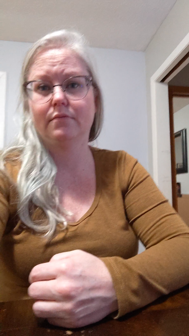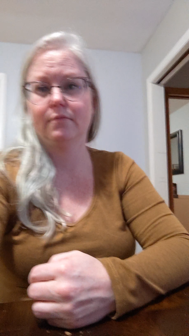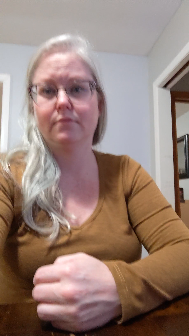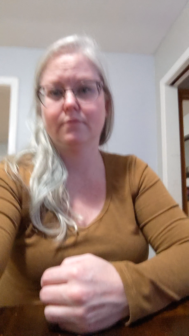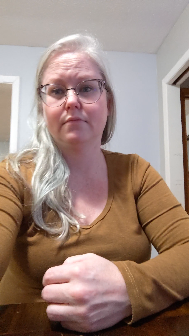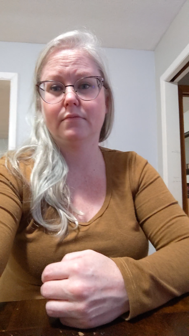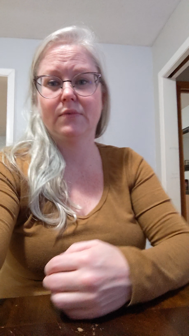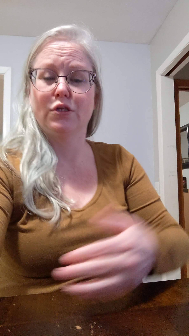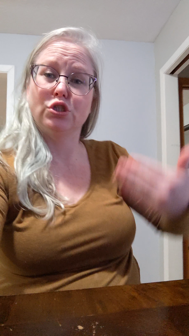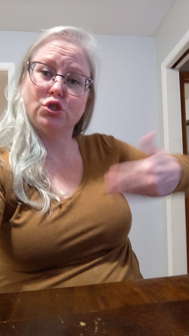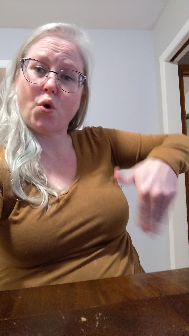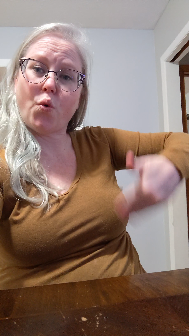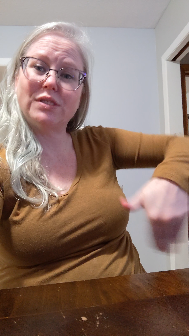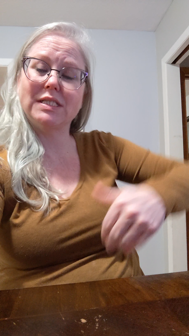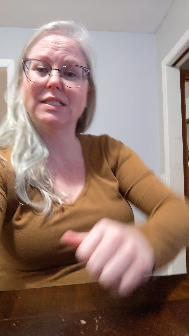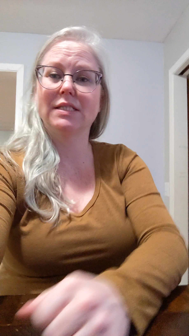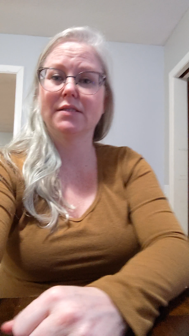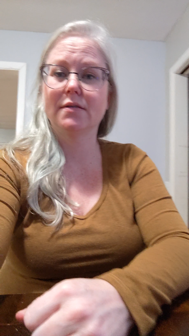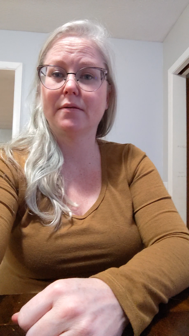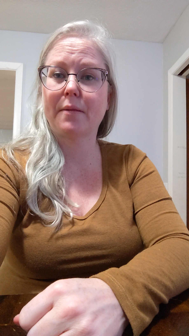shorts